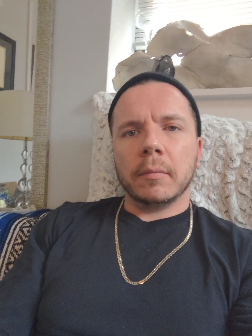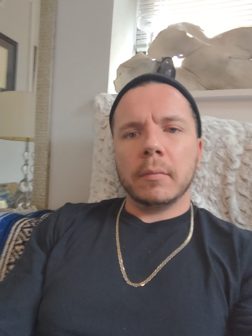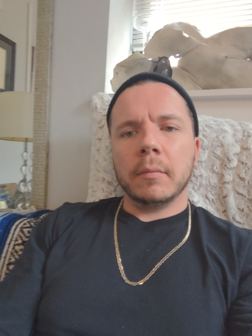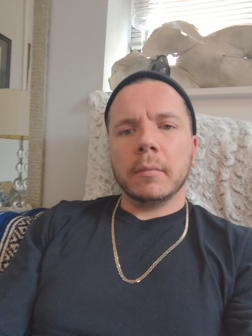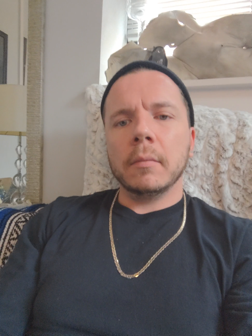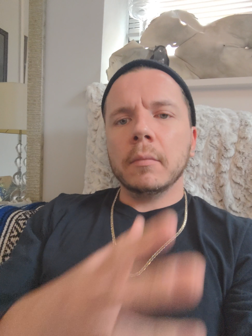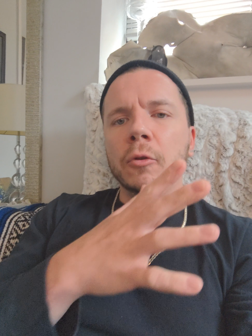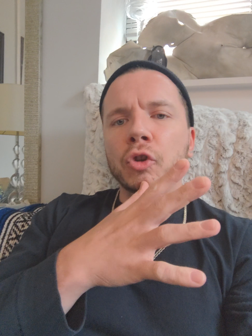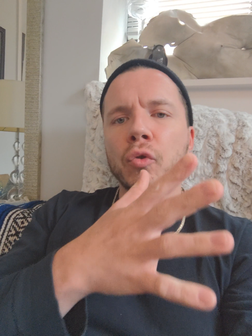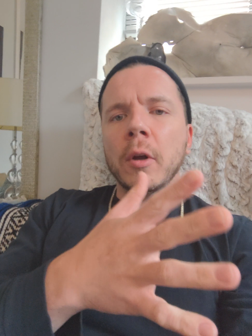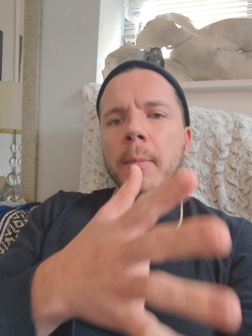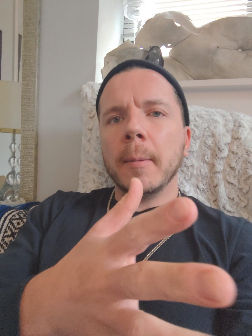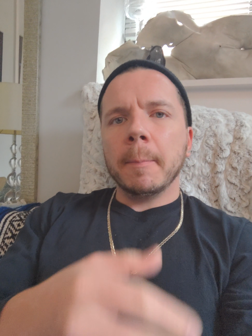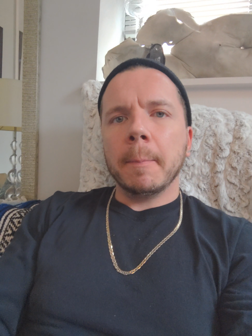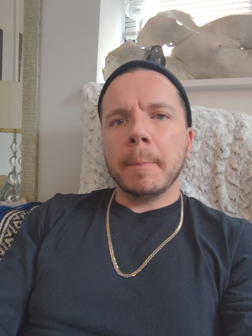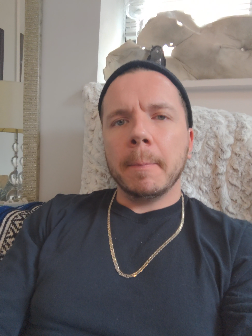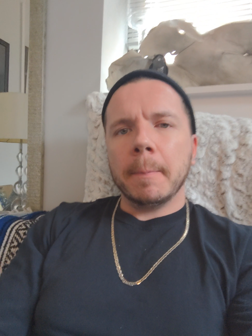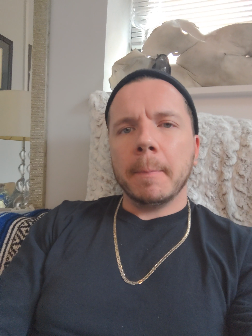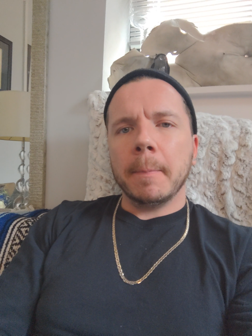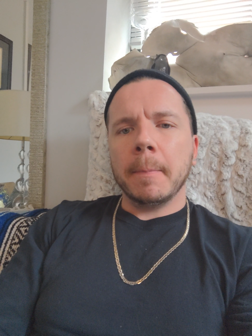grandma